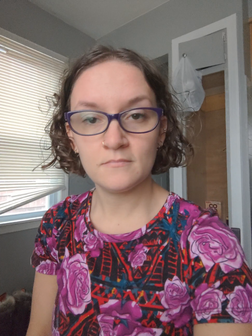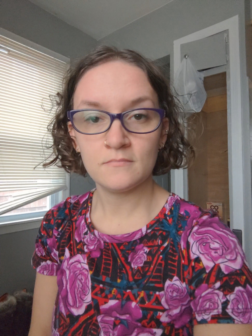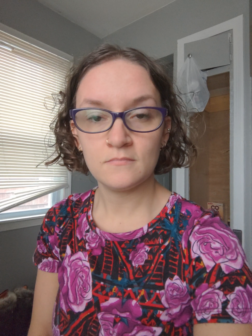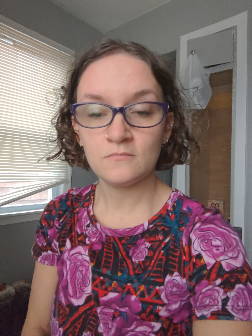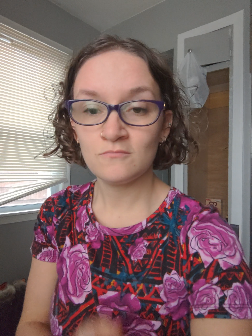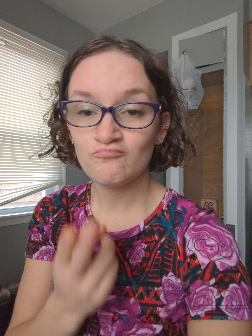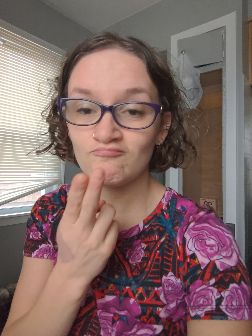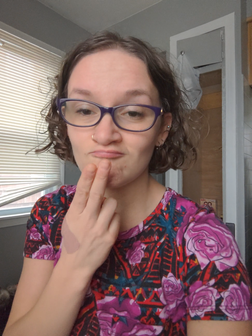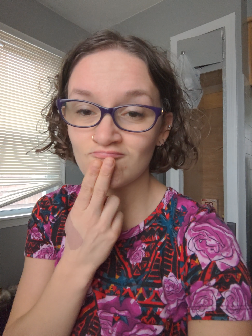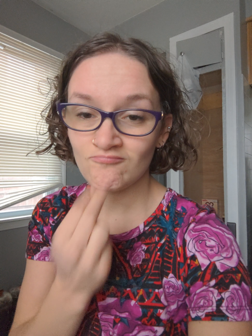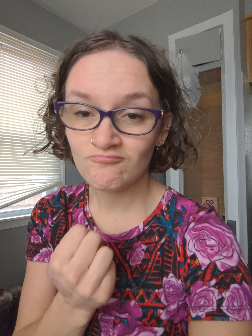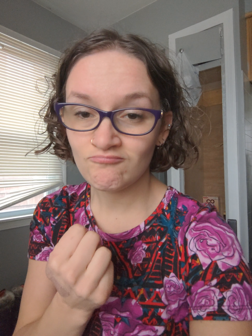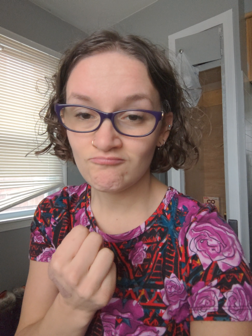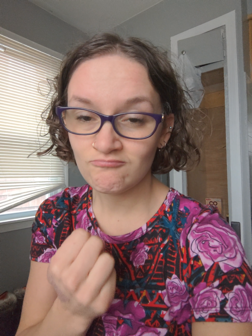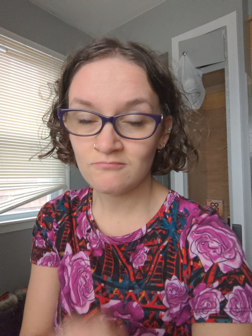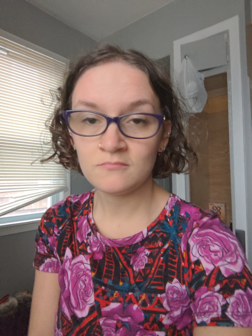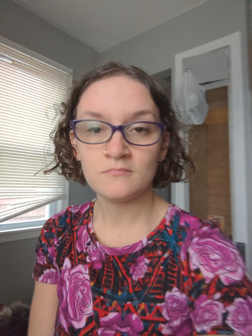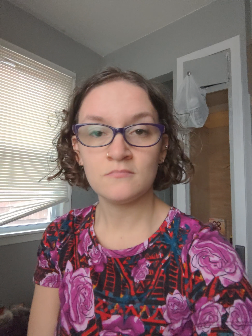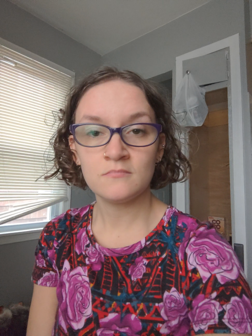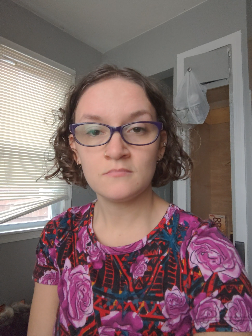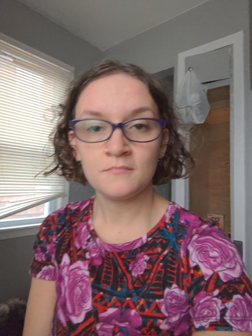cute